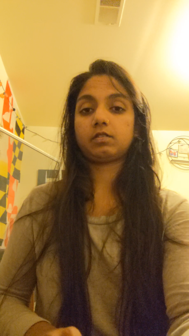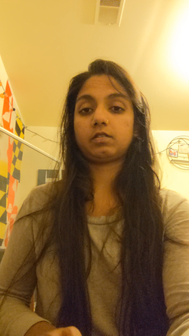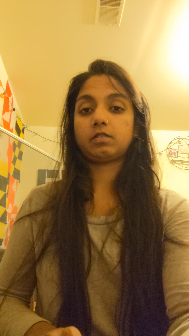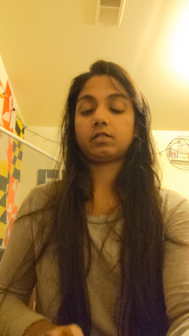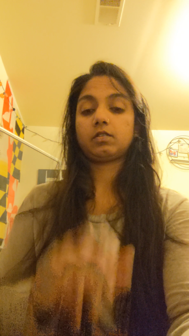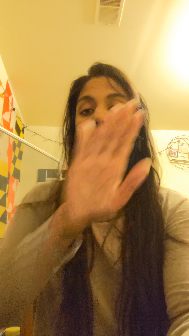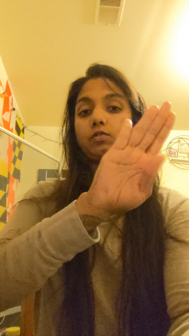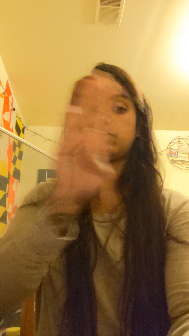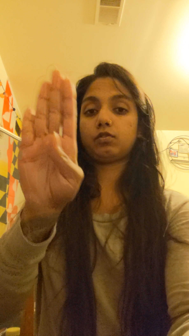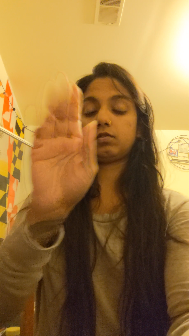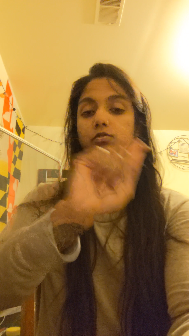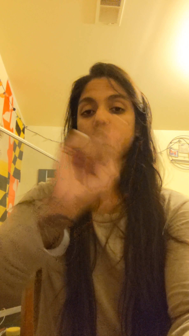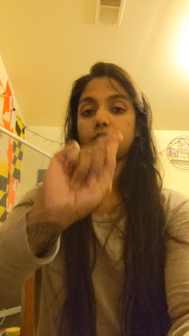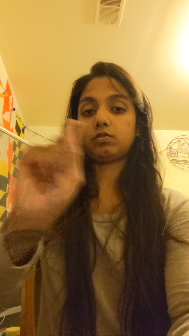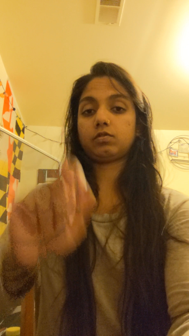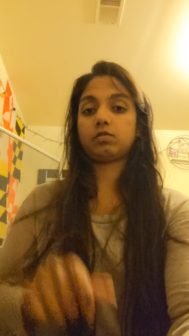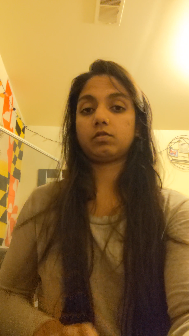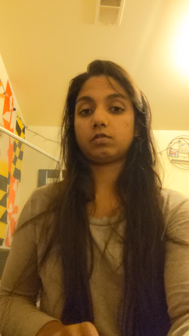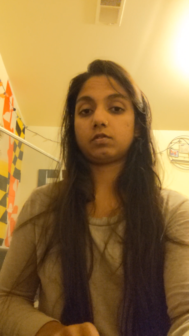chalk